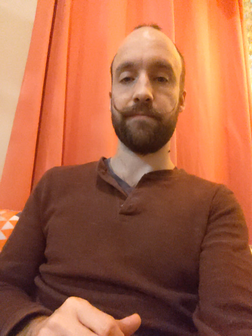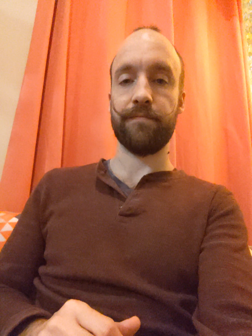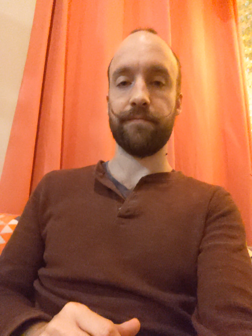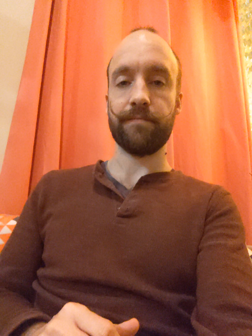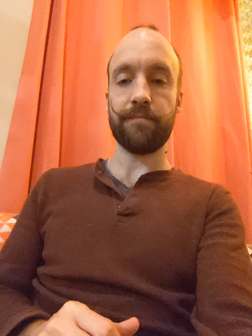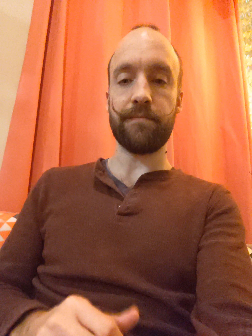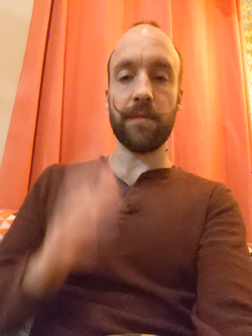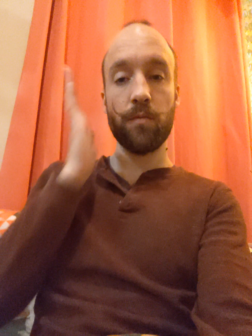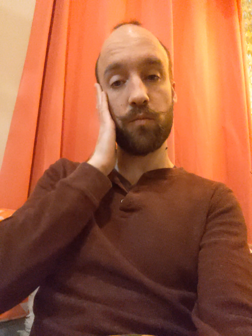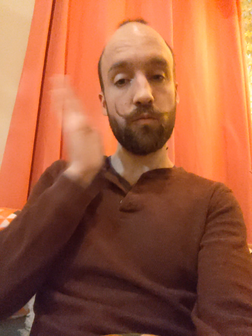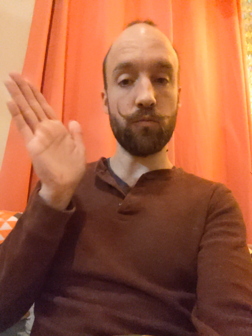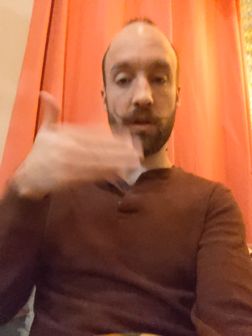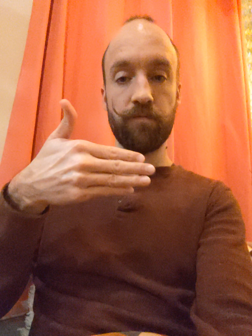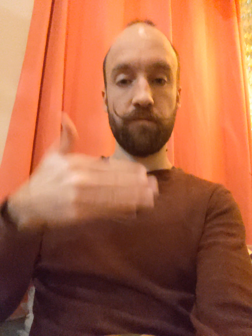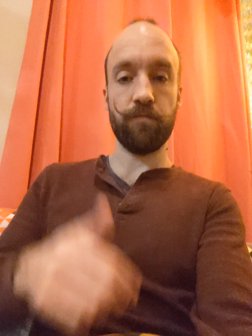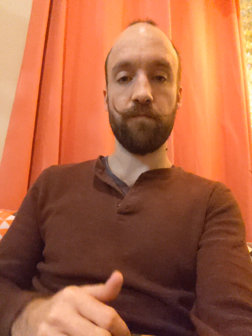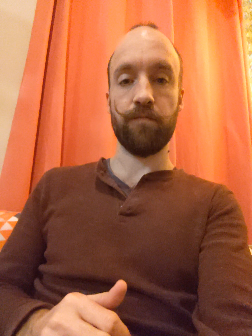bedroom